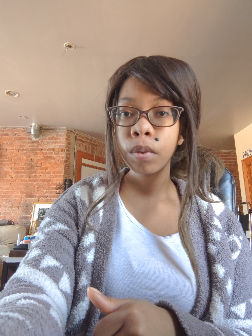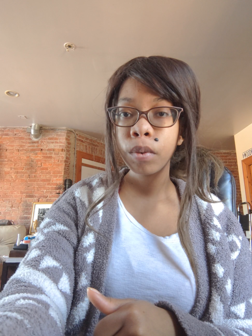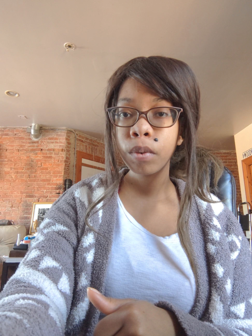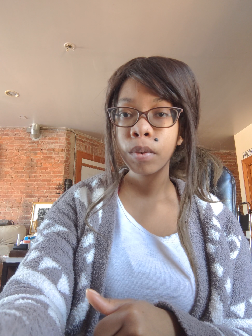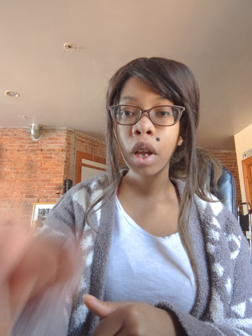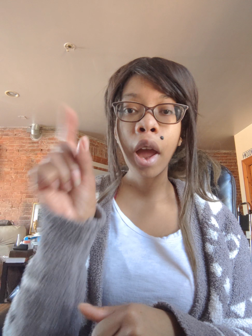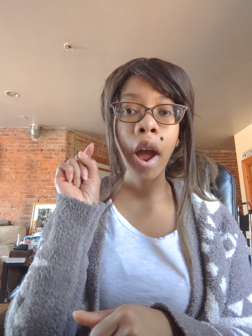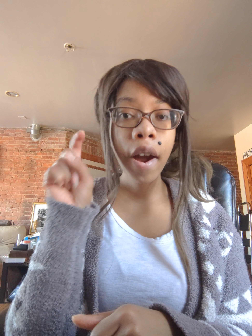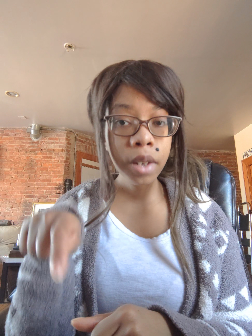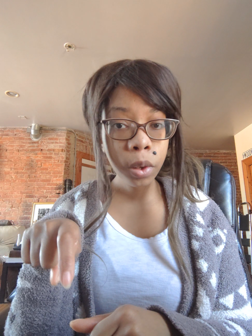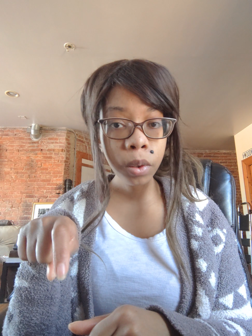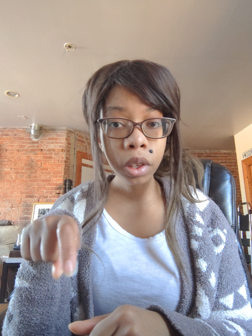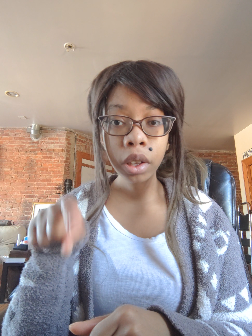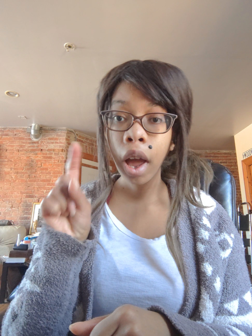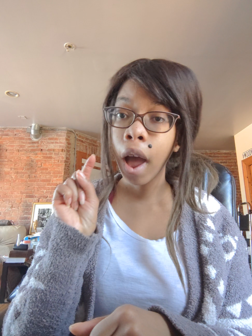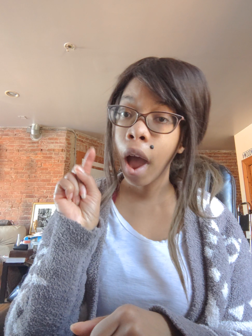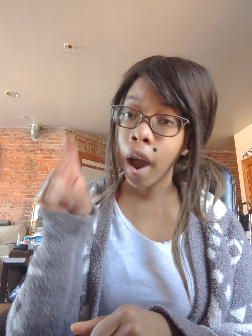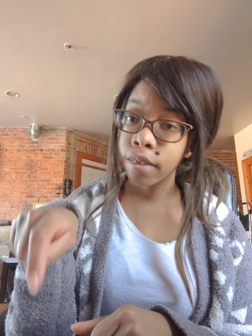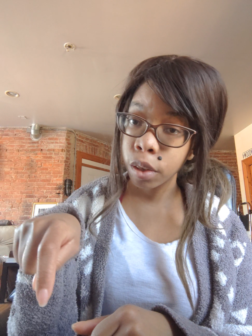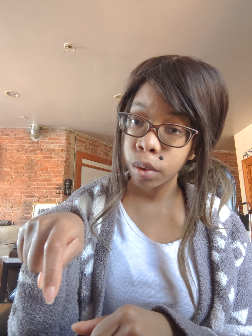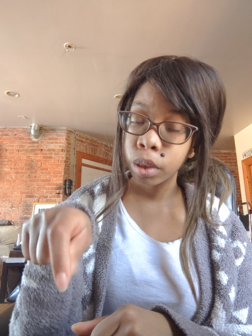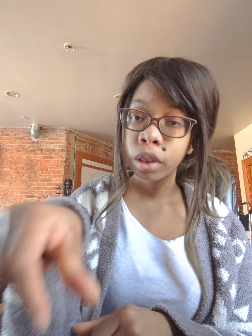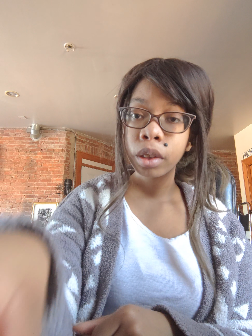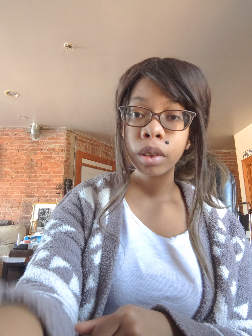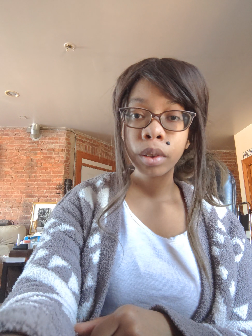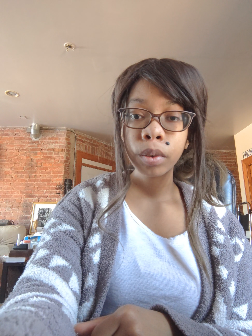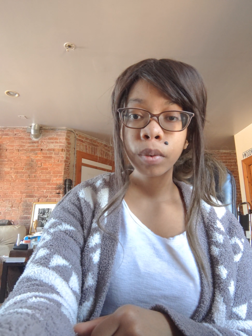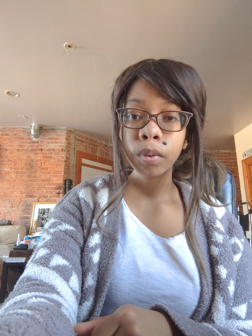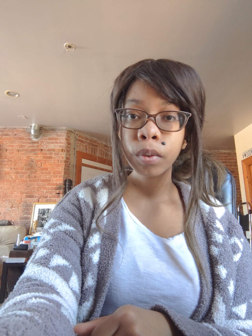have to